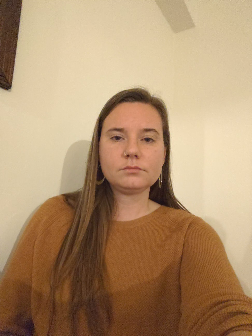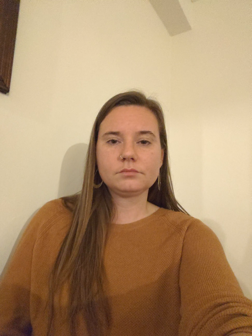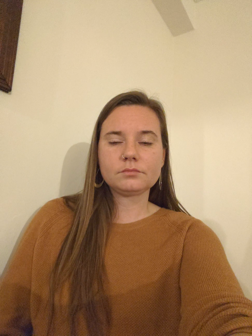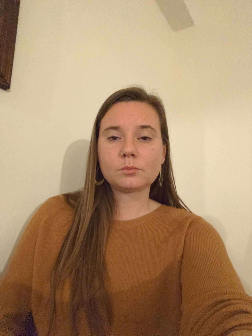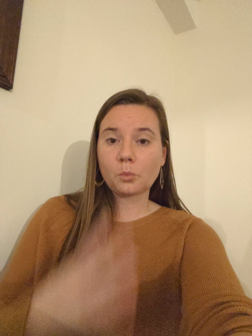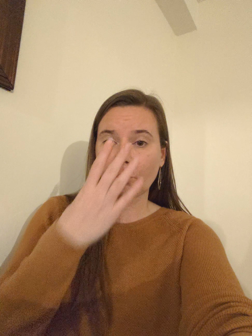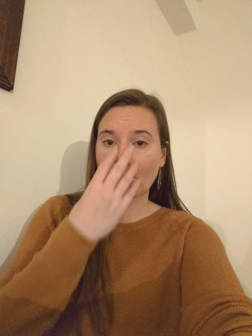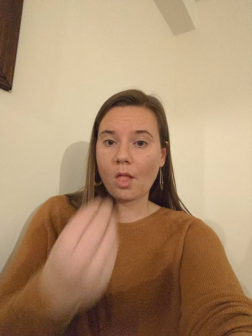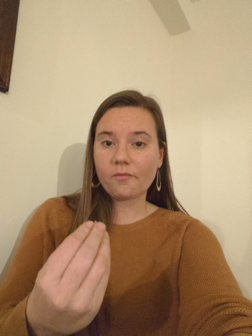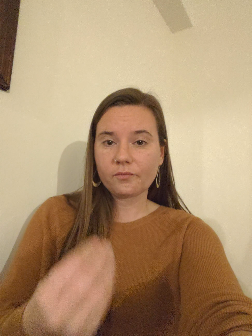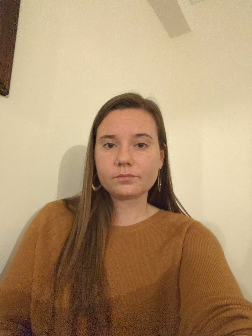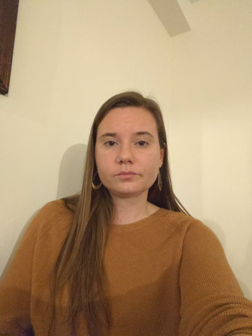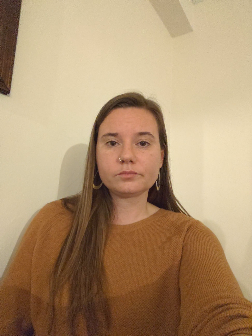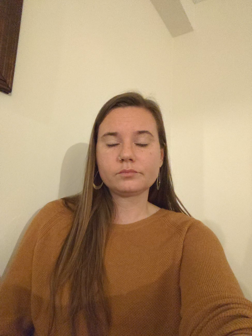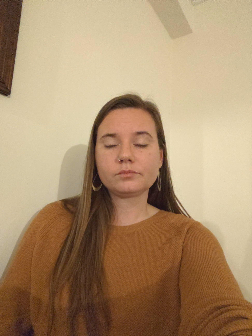wolf